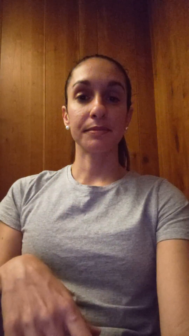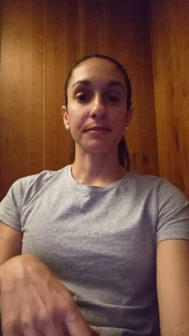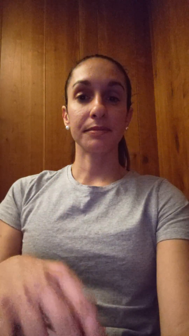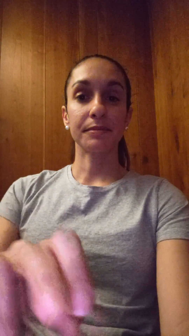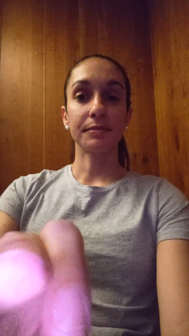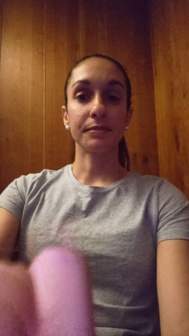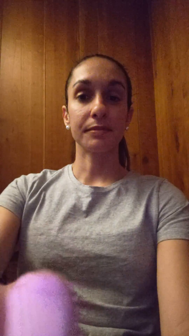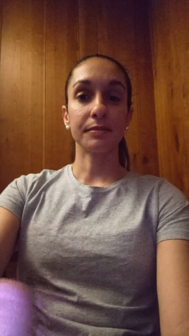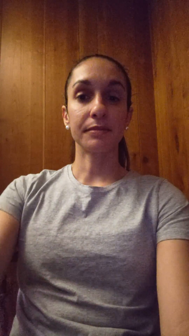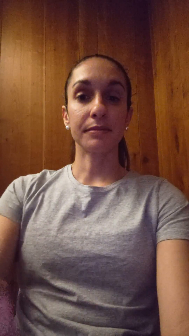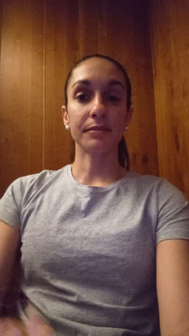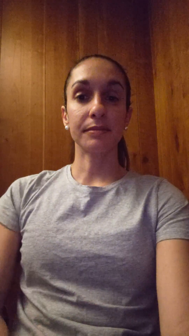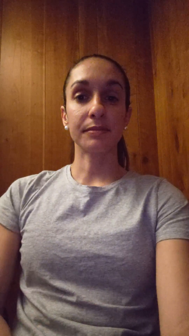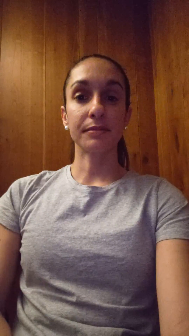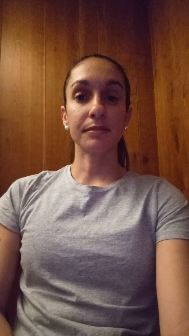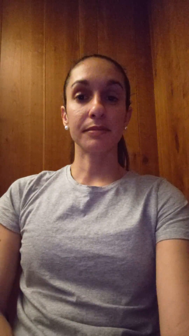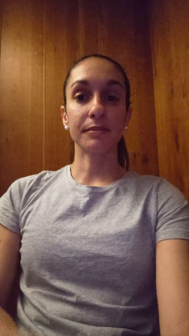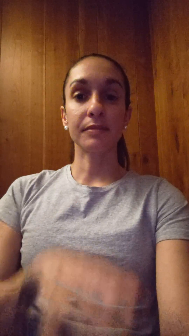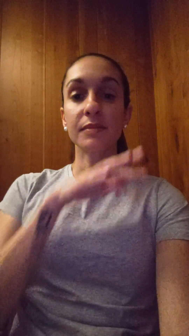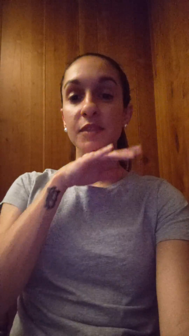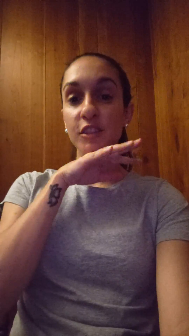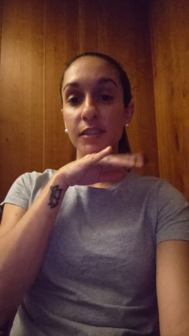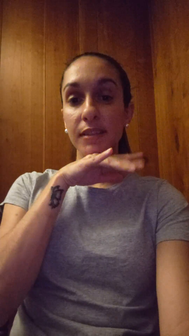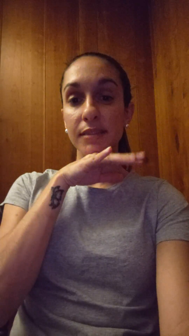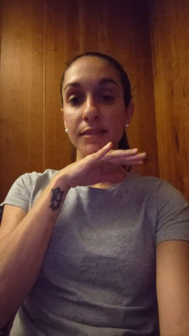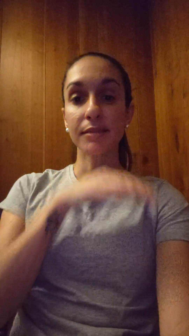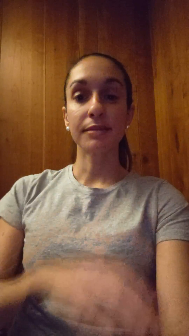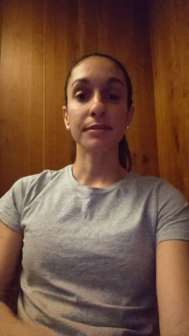naughty